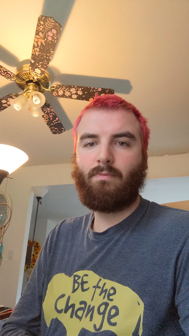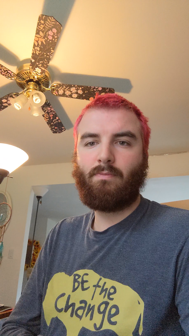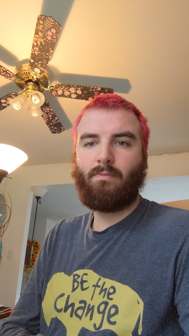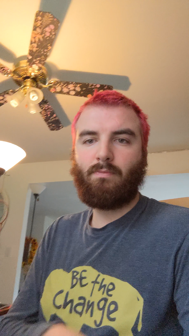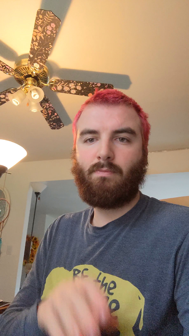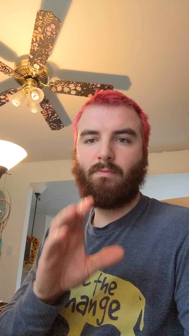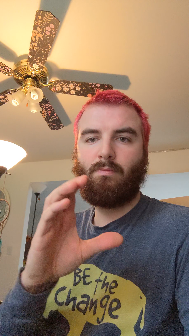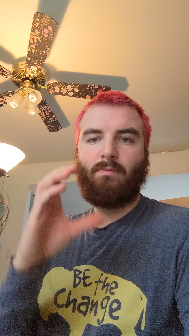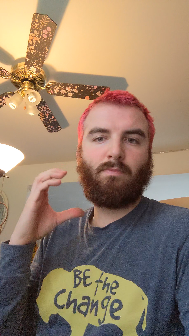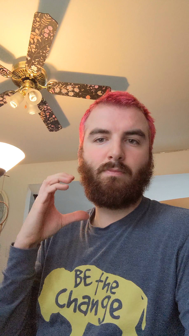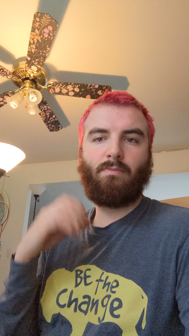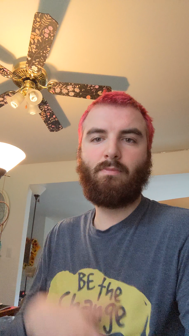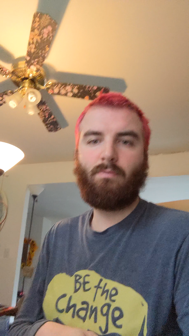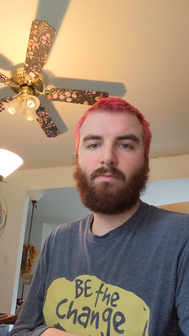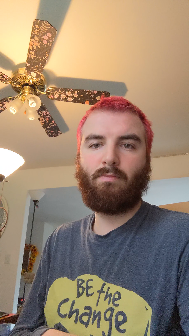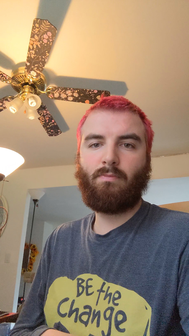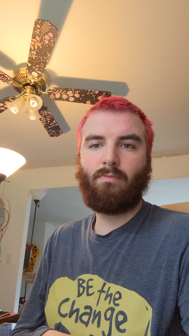bus